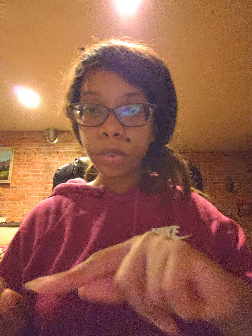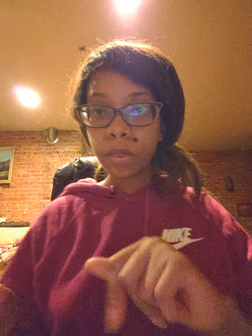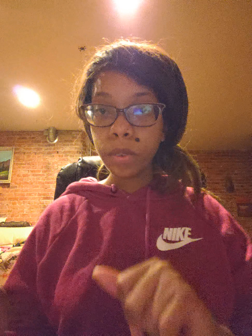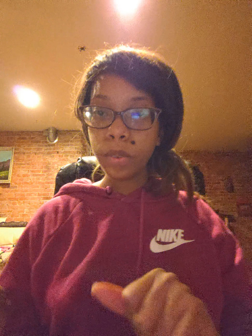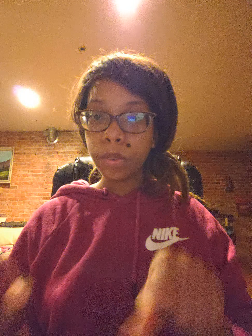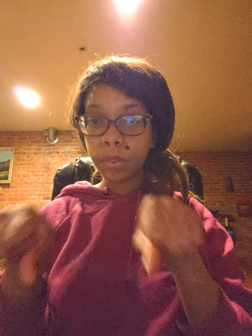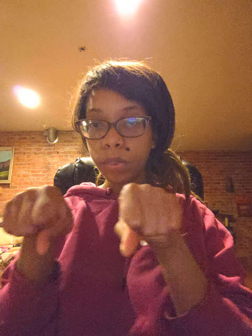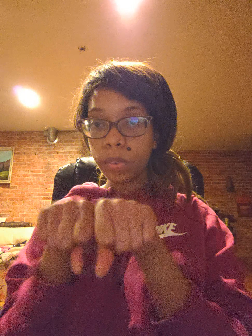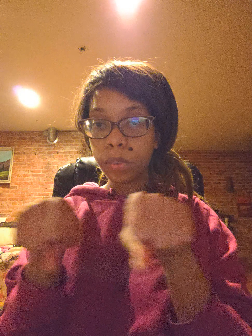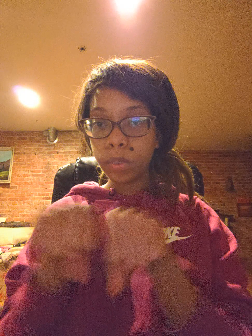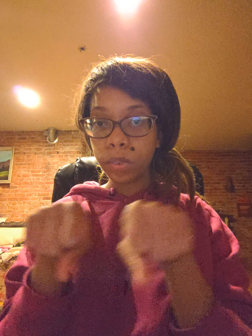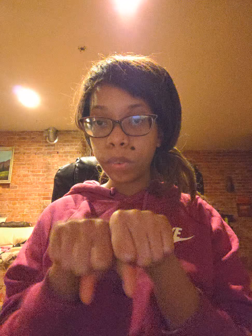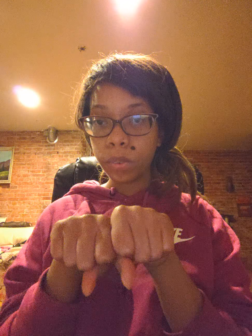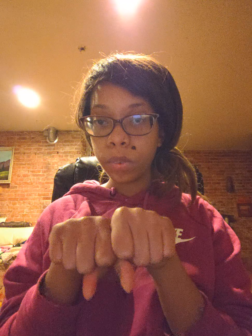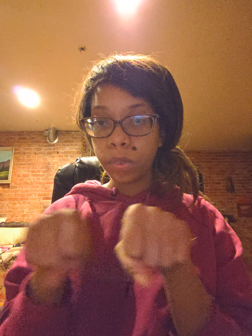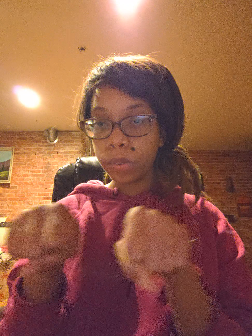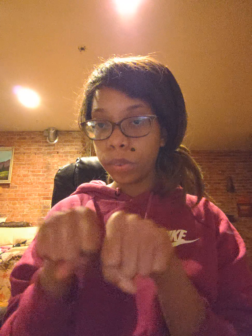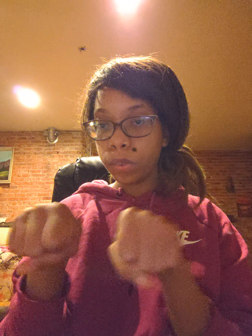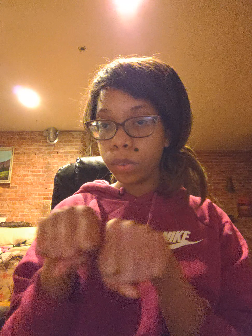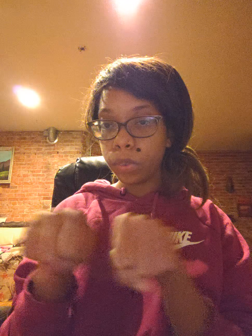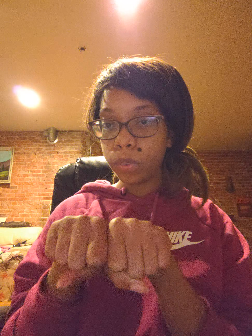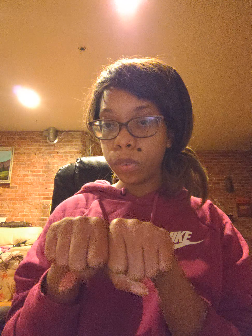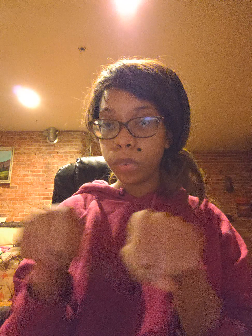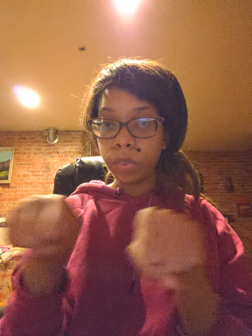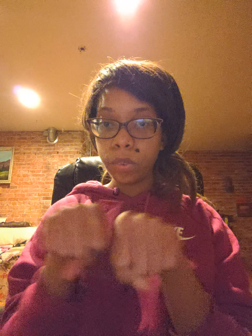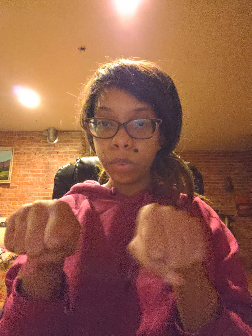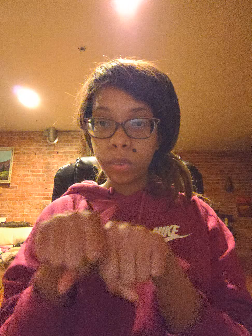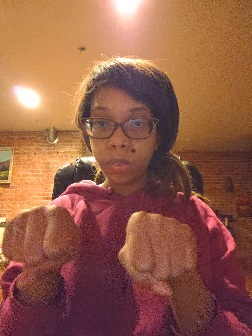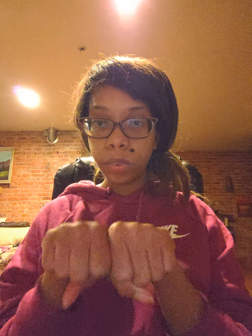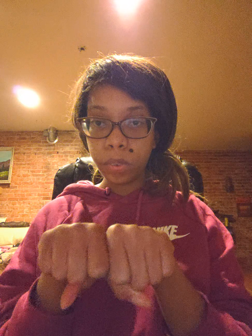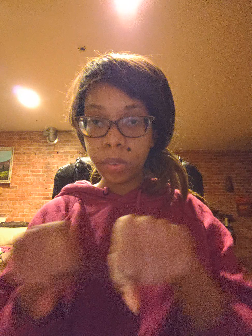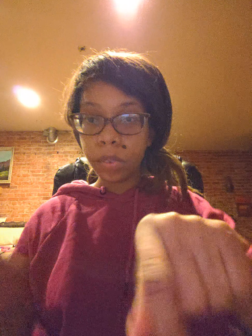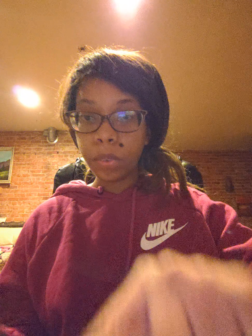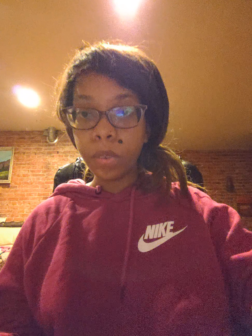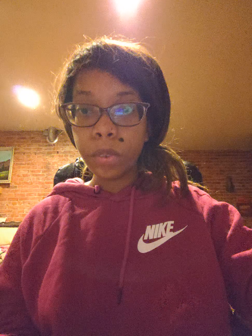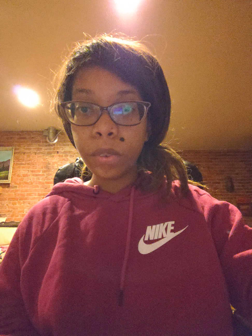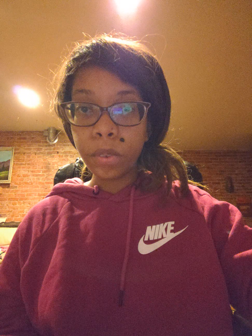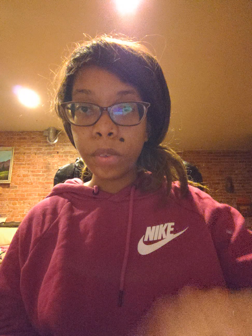shoe